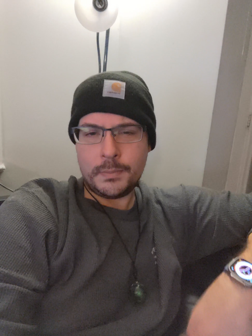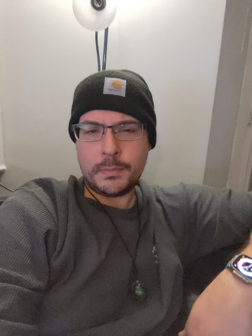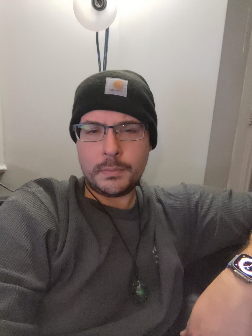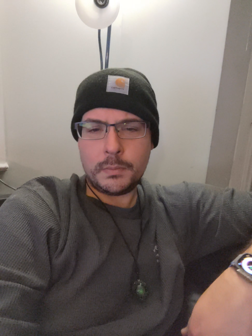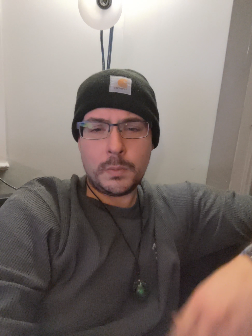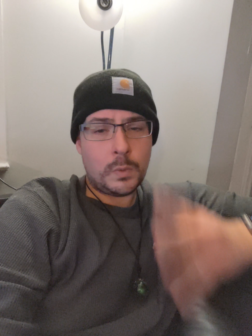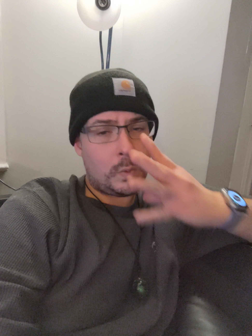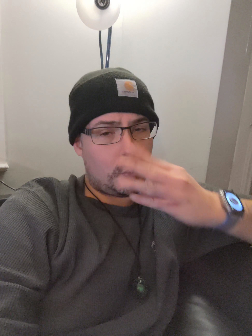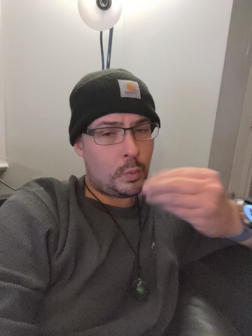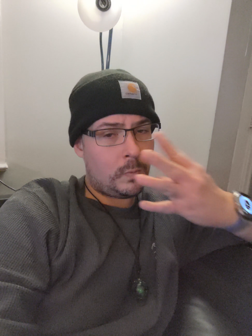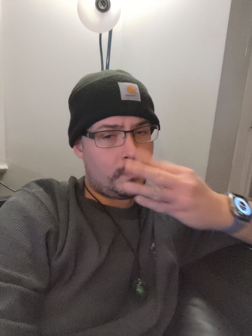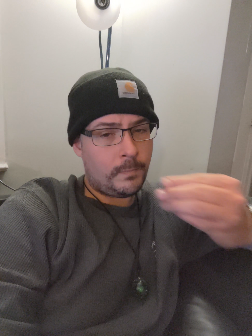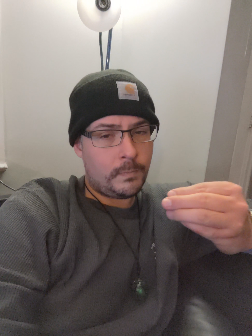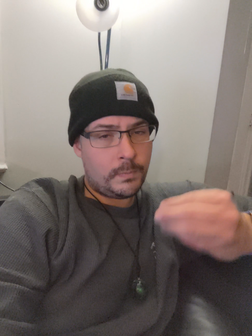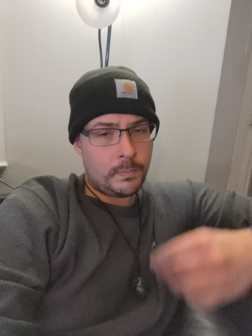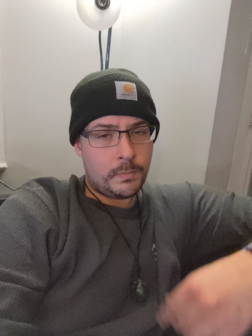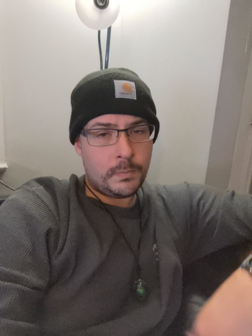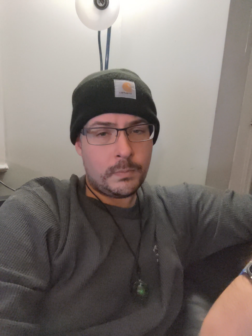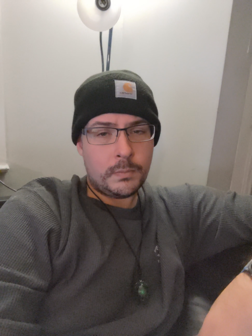wolf